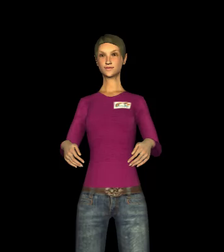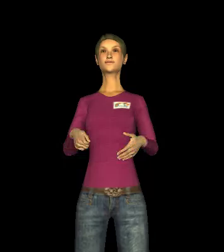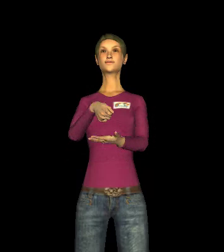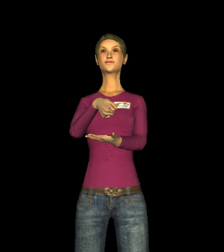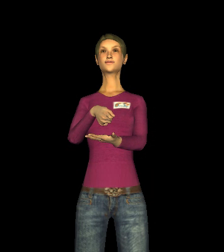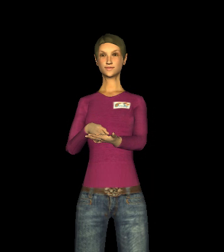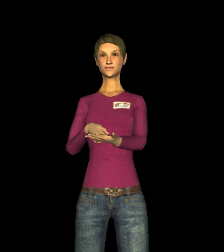يشتري